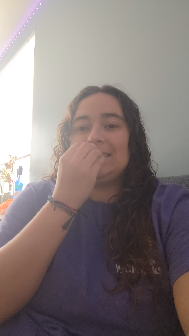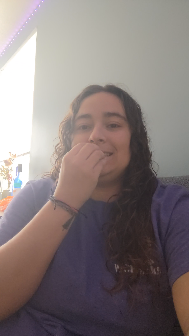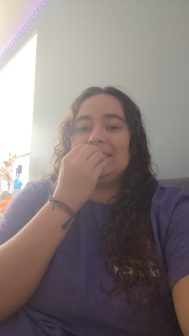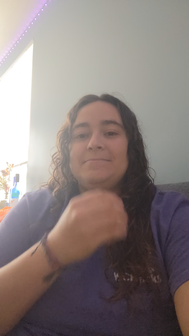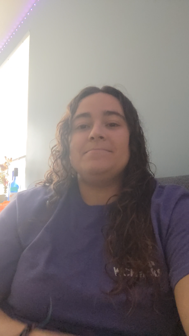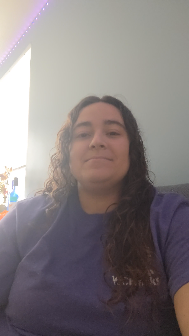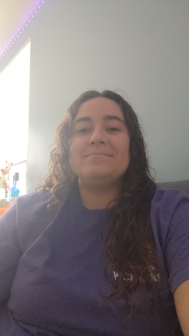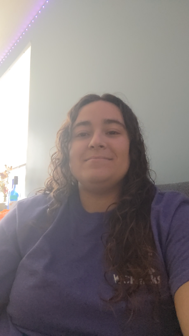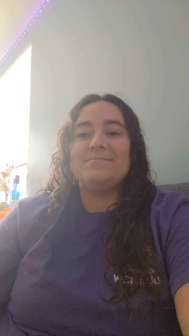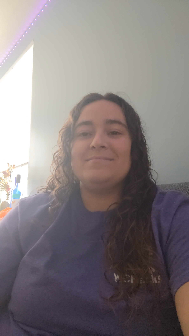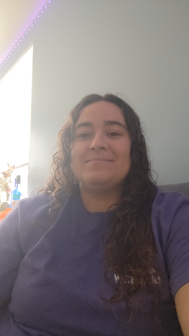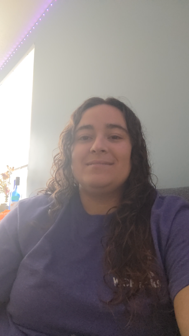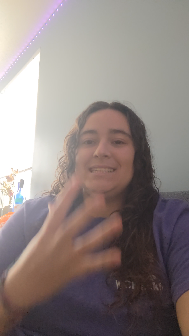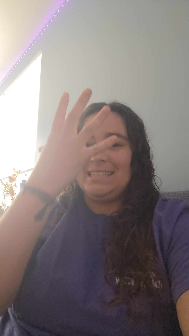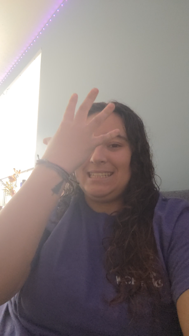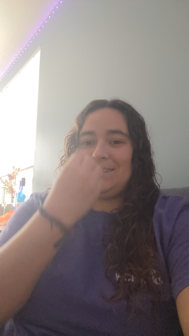asleep